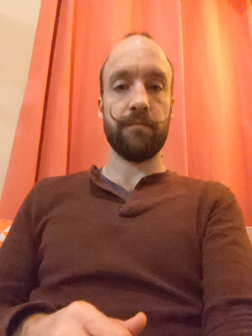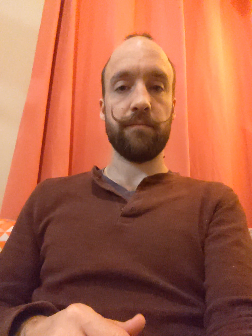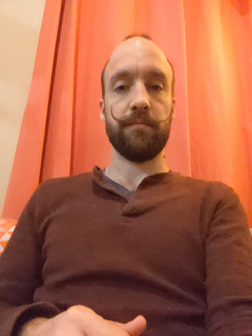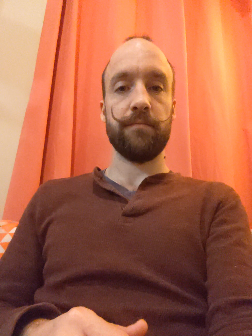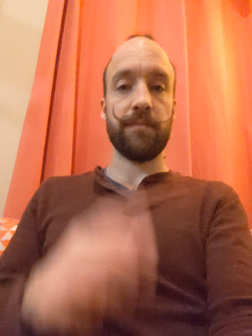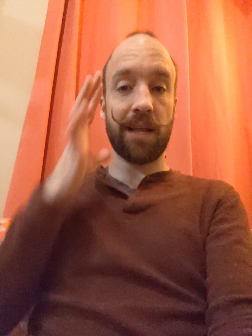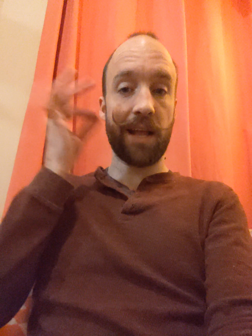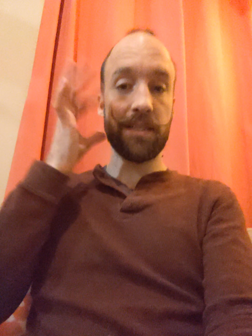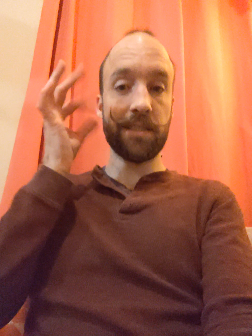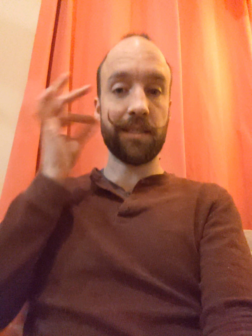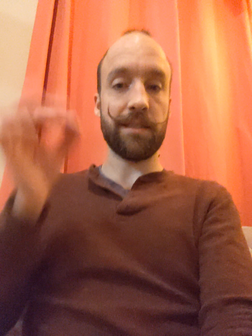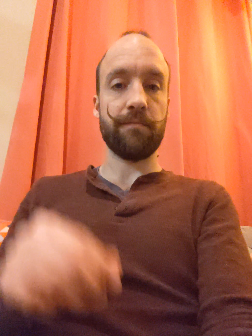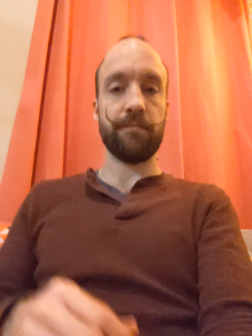cat